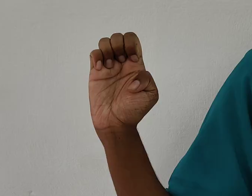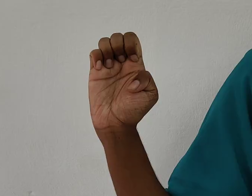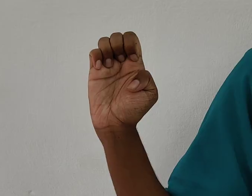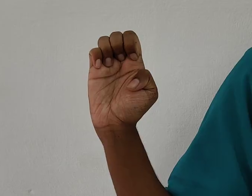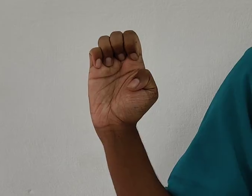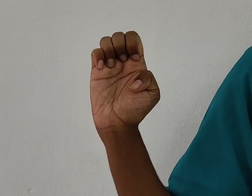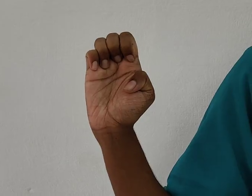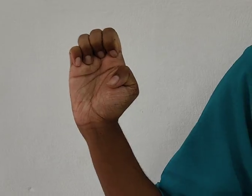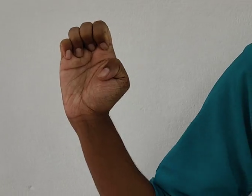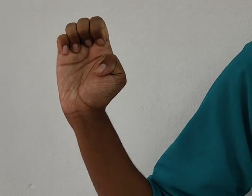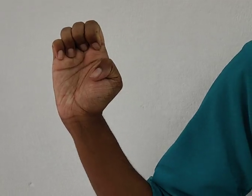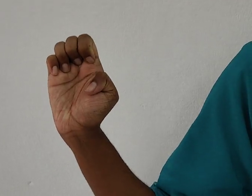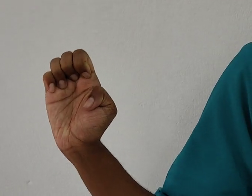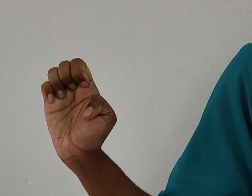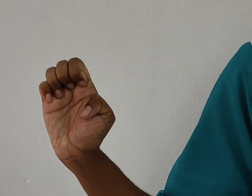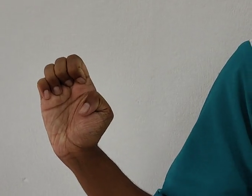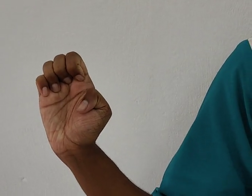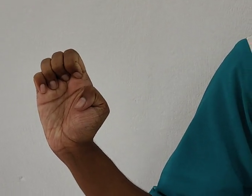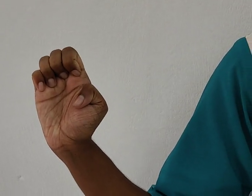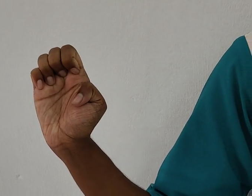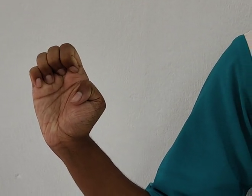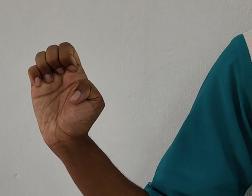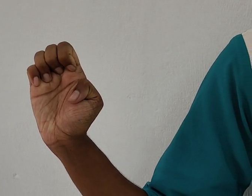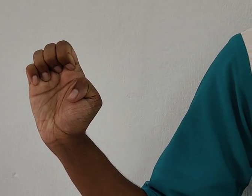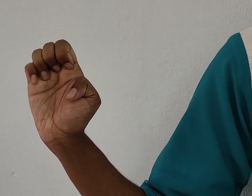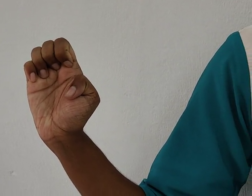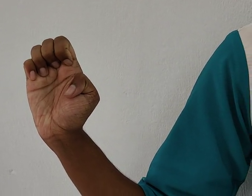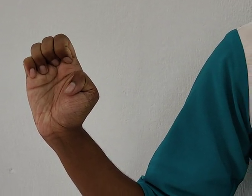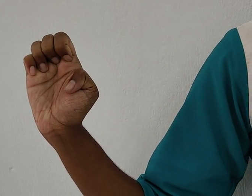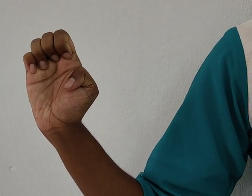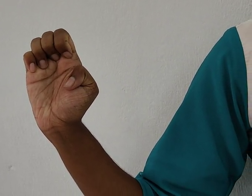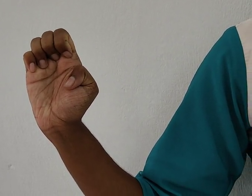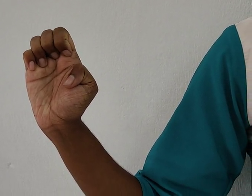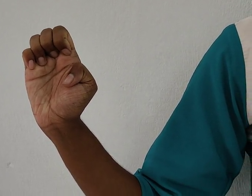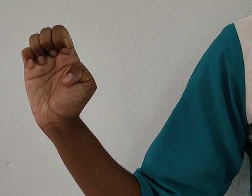ഈ